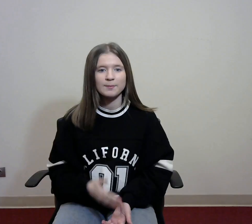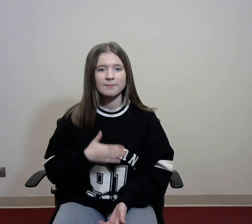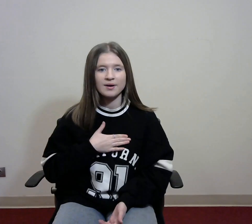mən